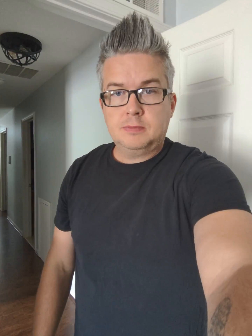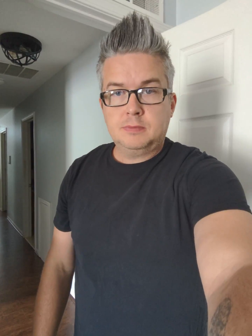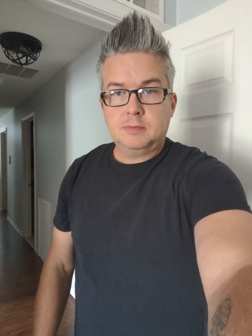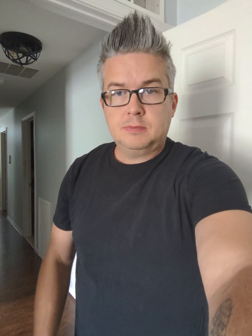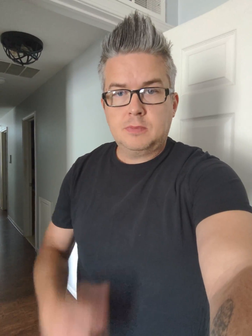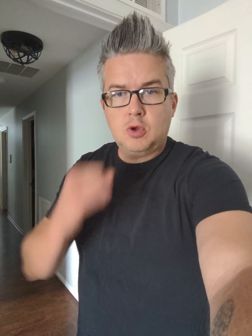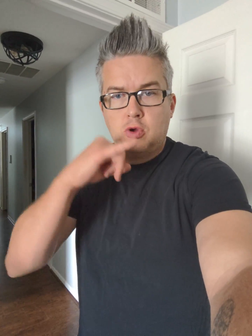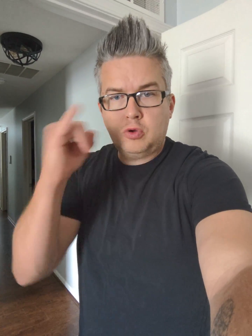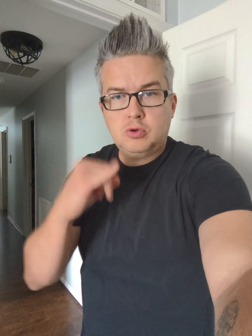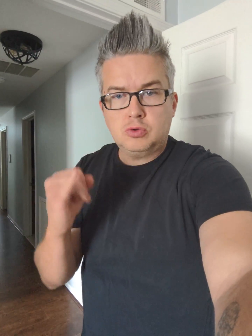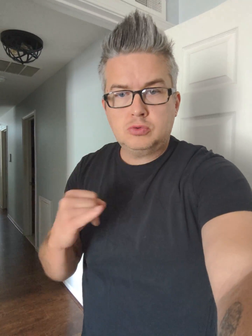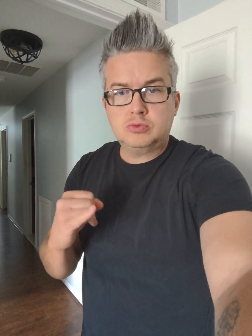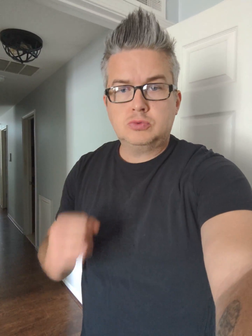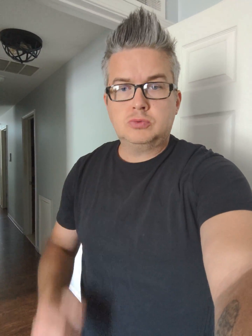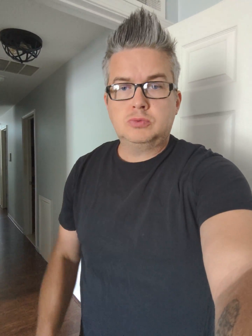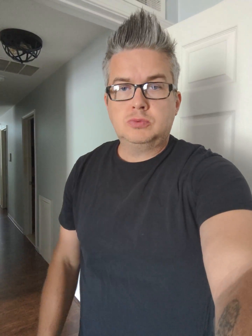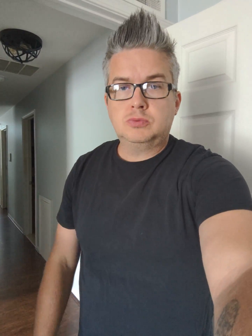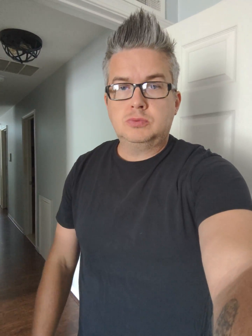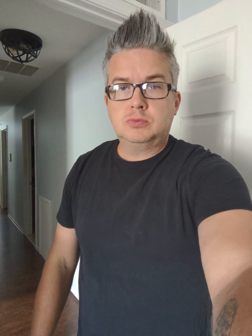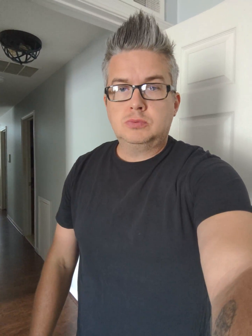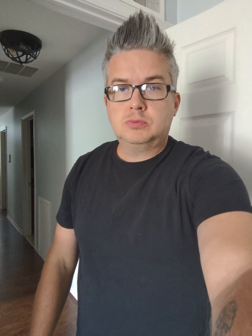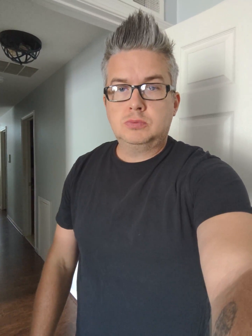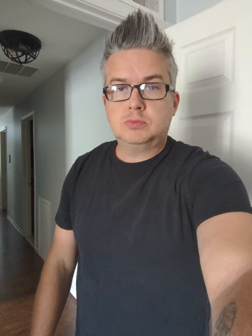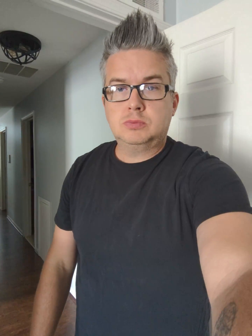draw